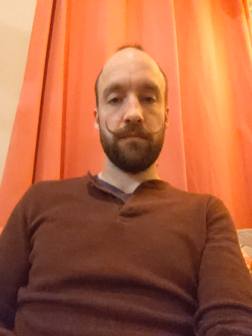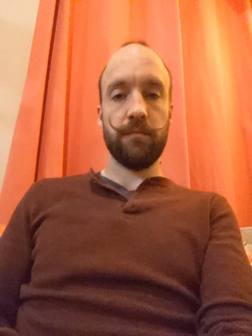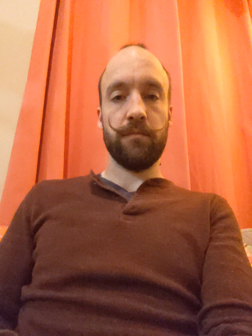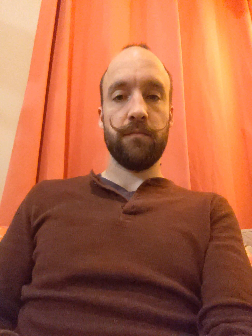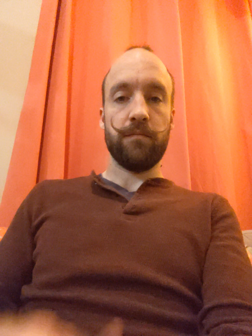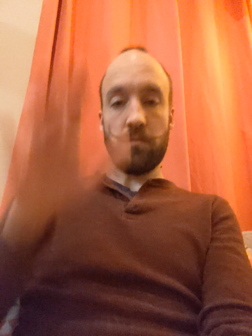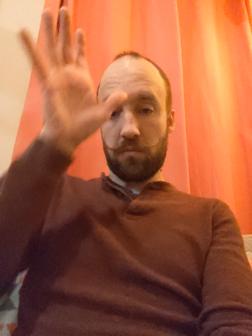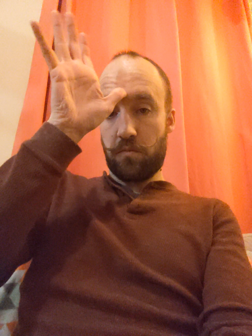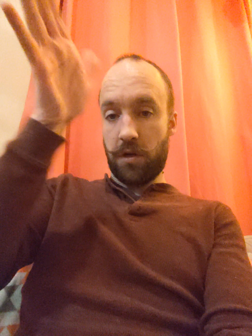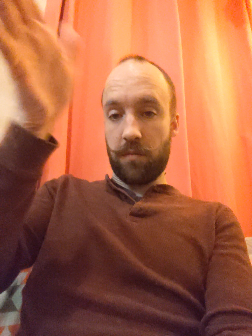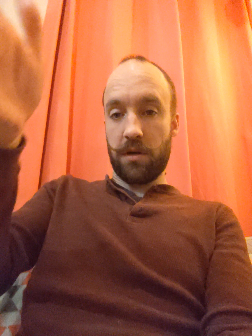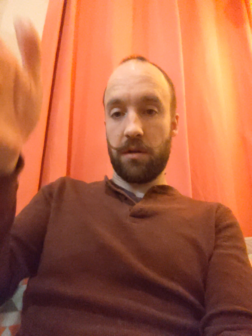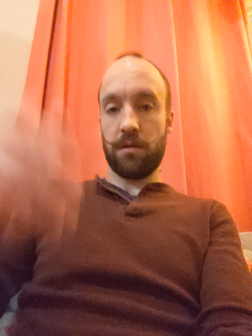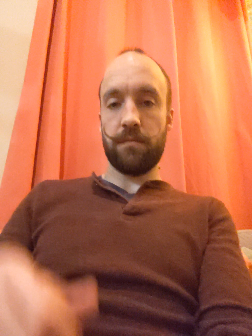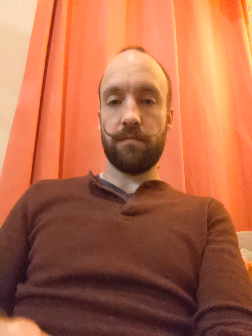grandpa